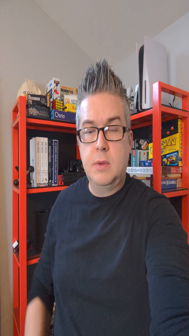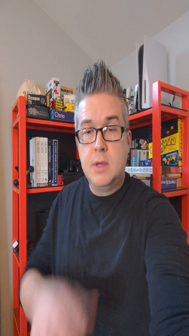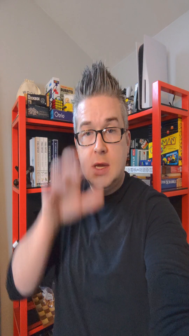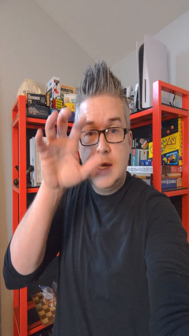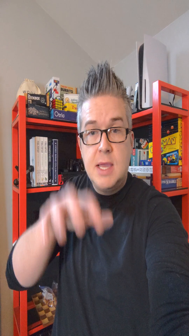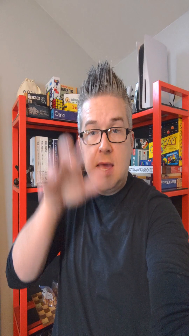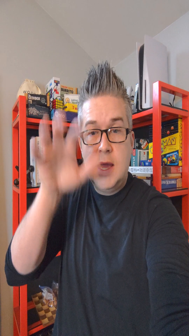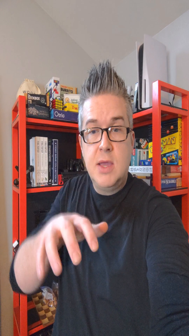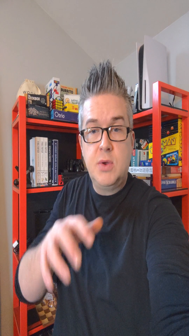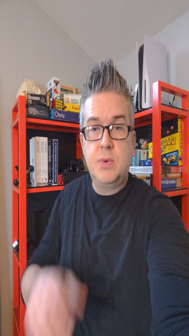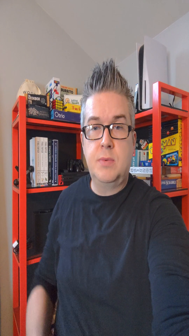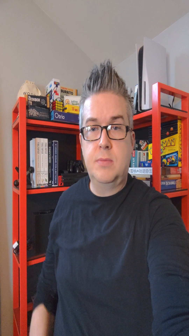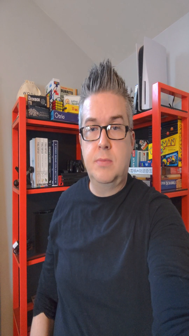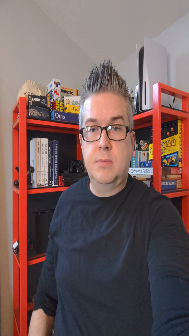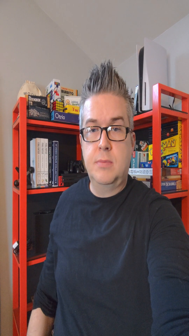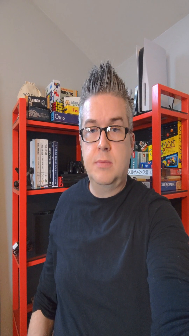alligator